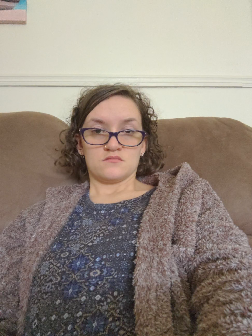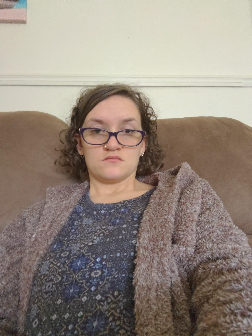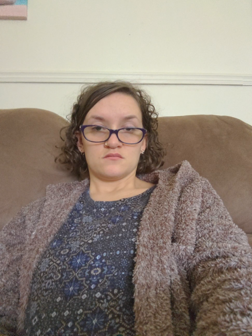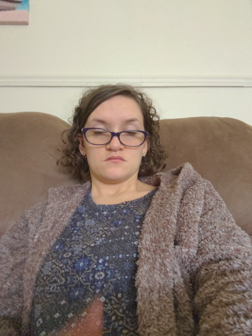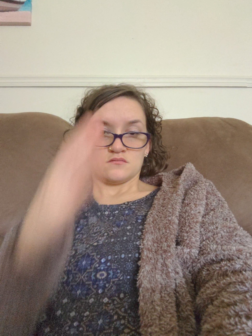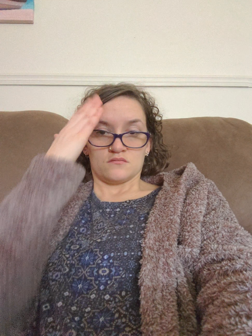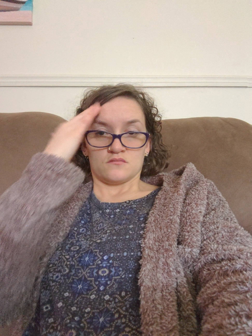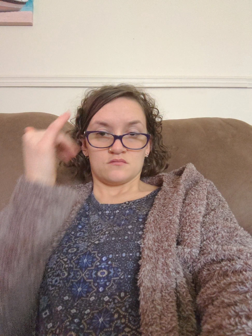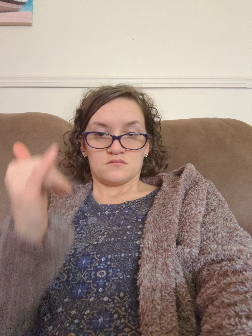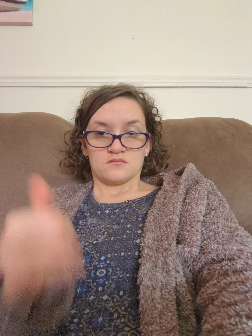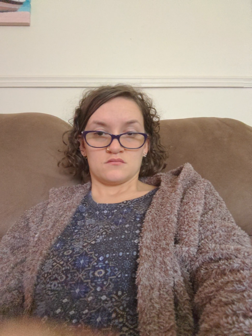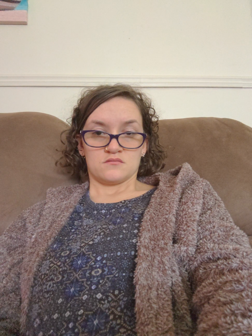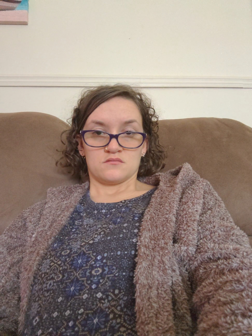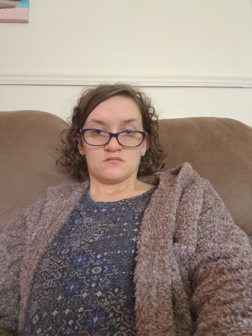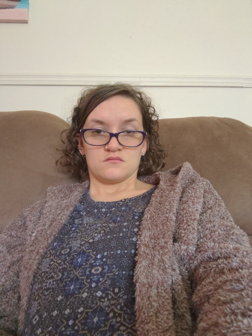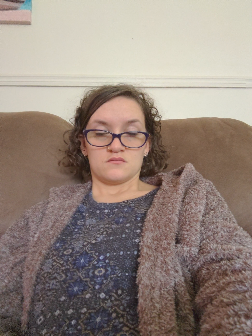why